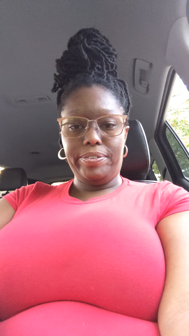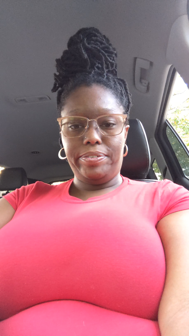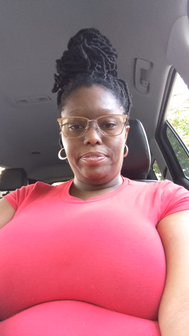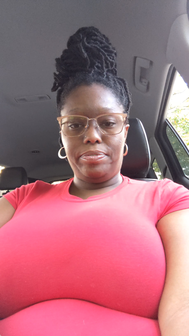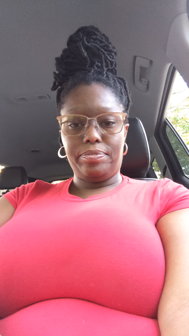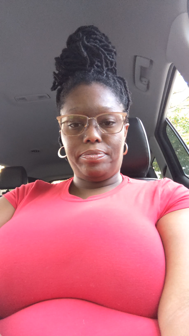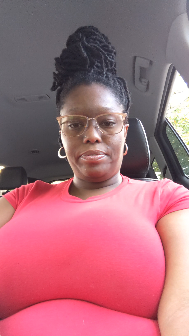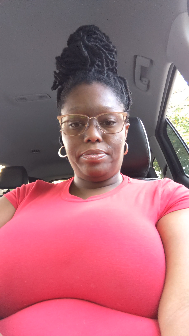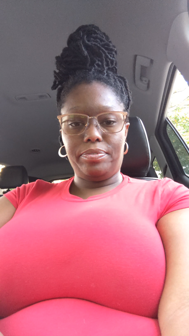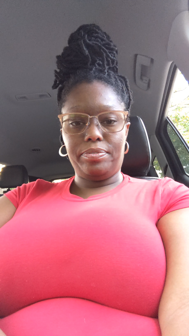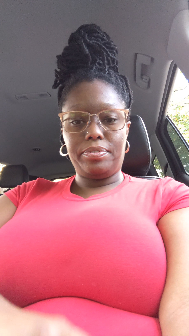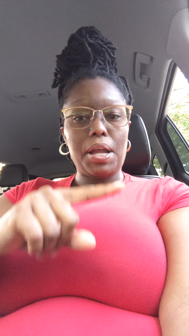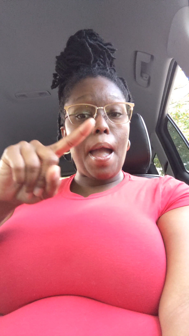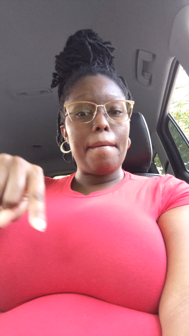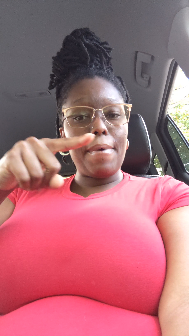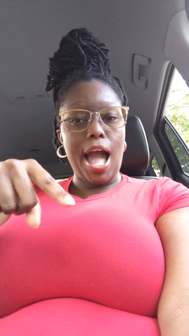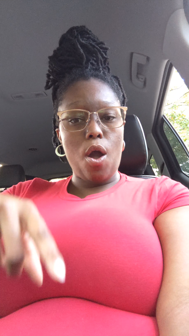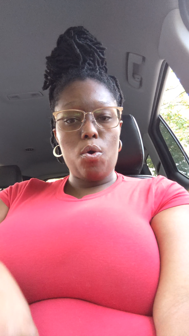about